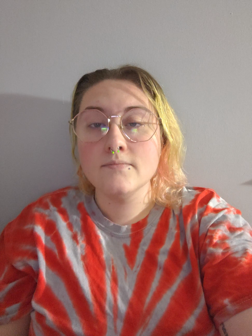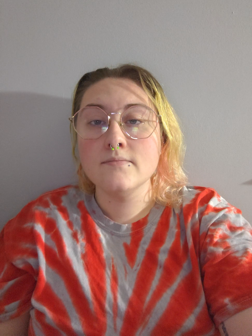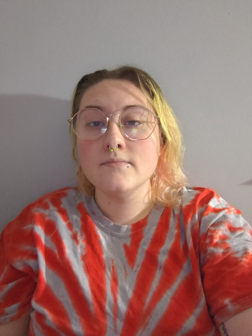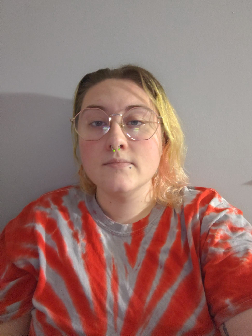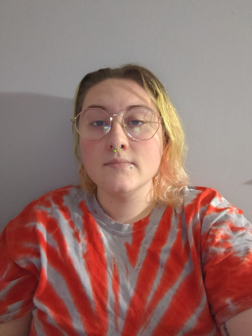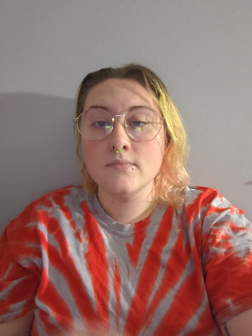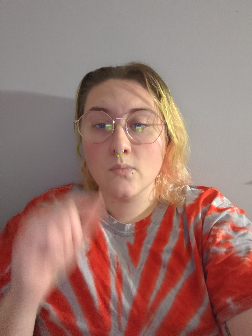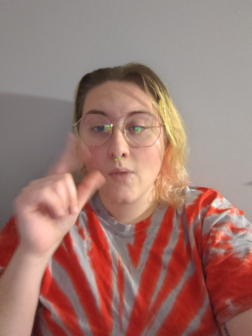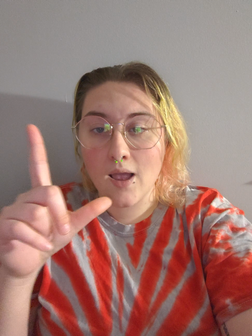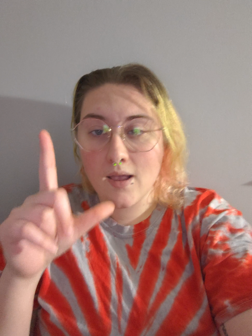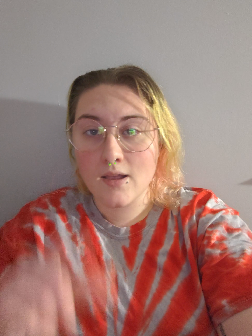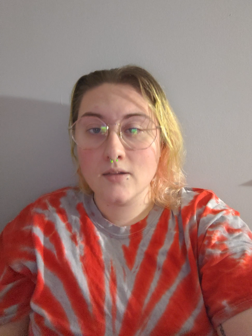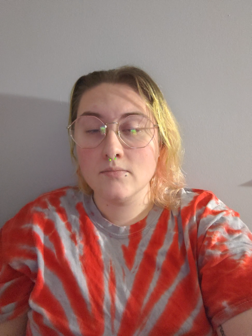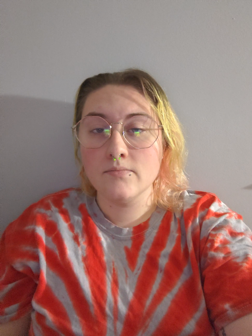wake